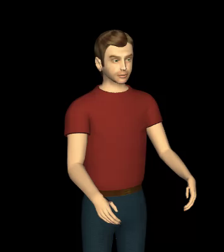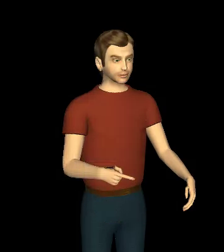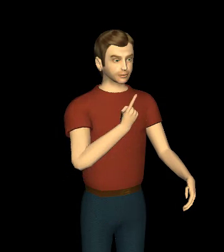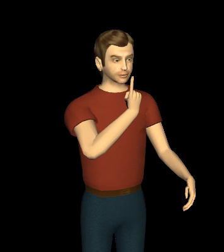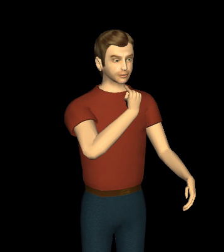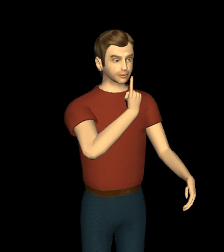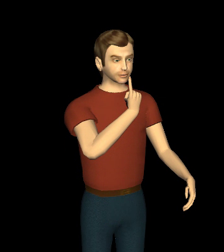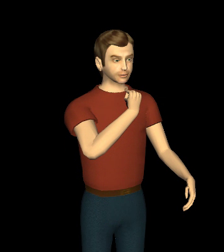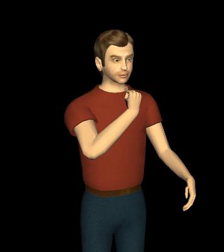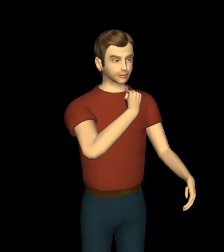أحمر